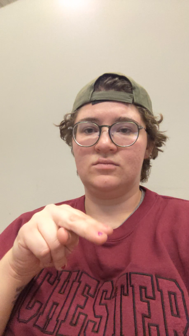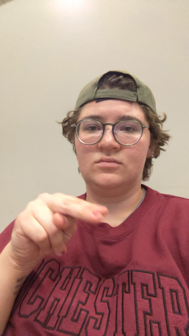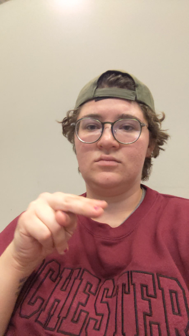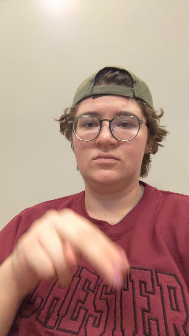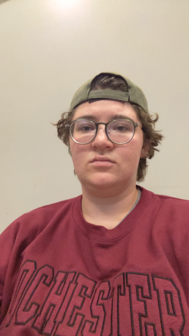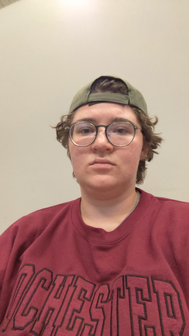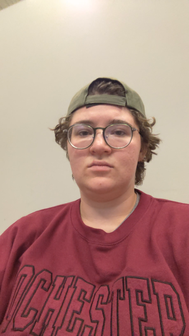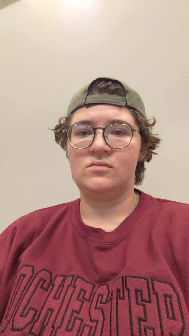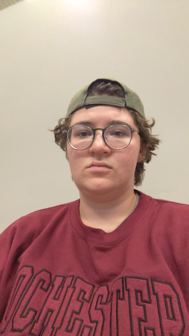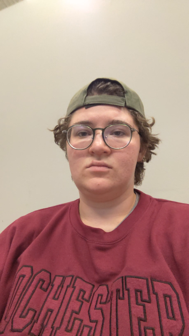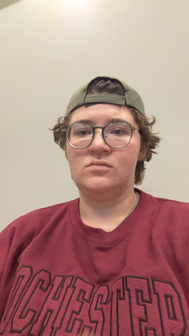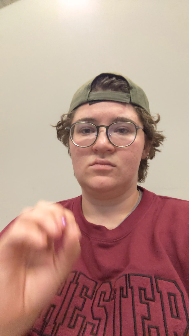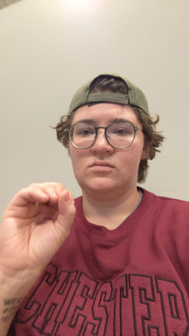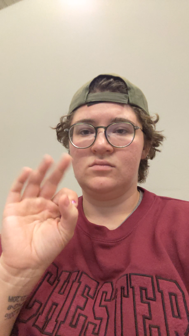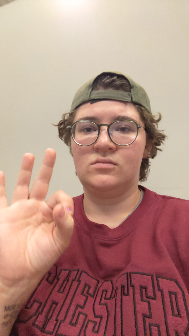of